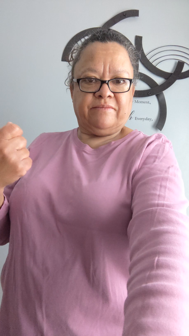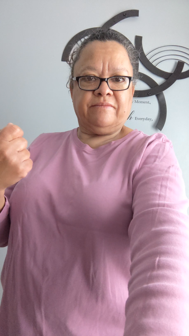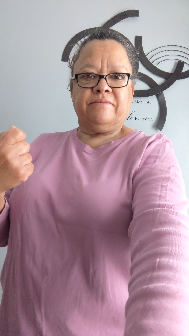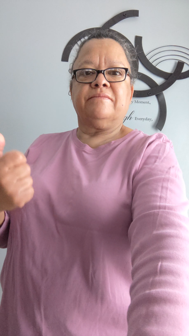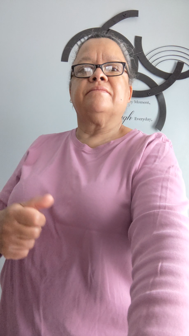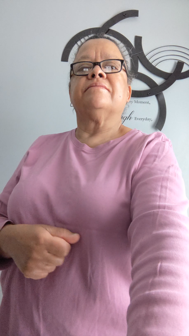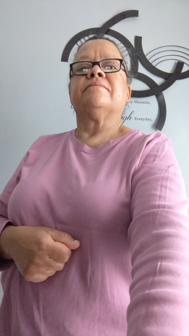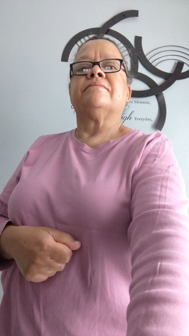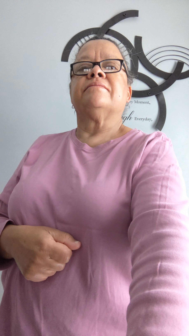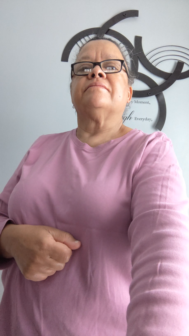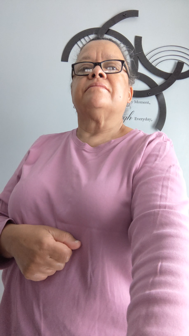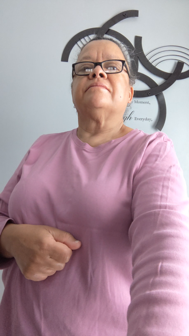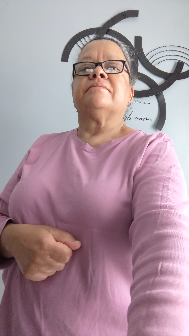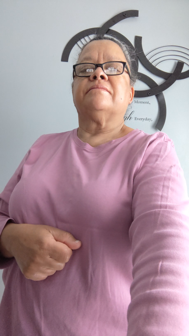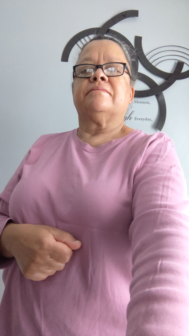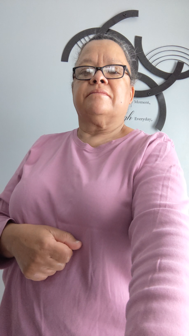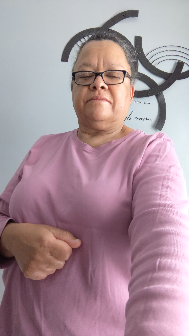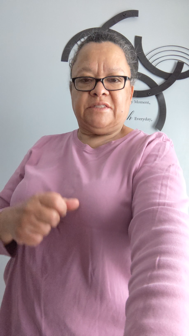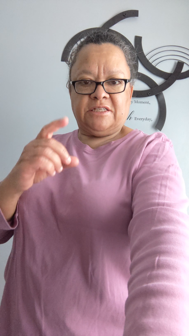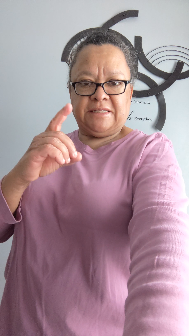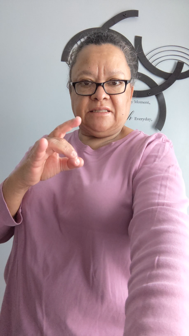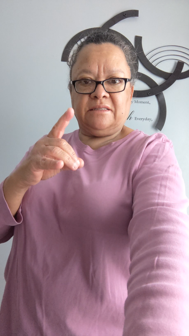did